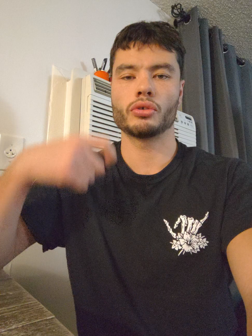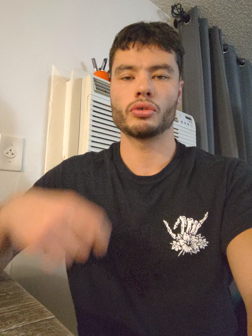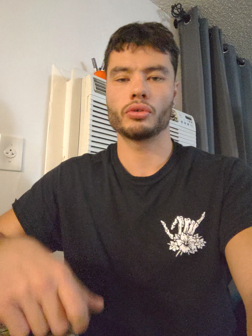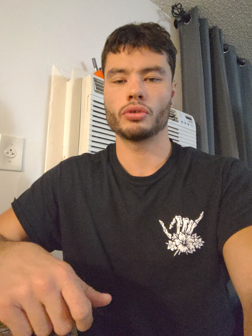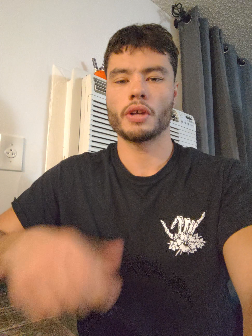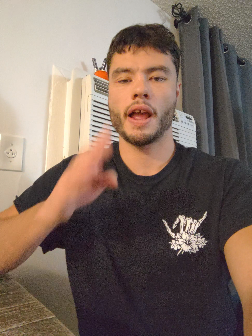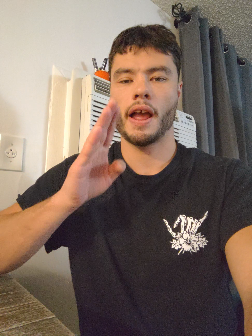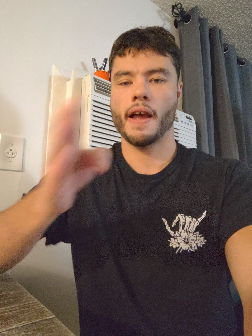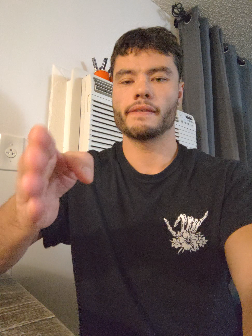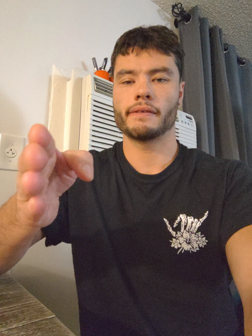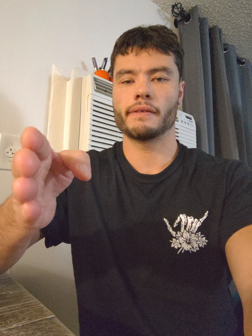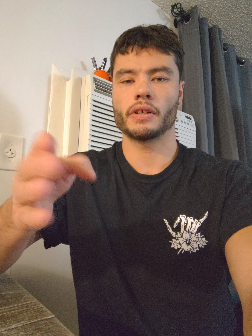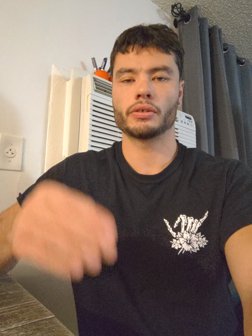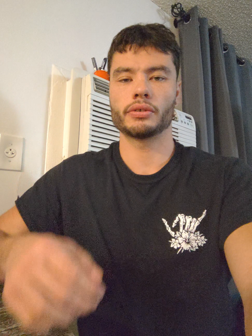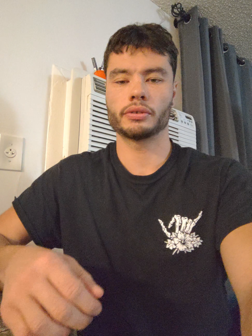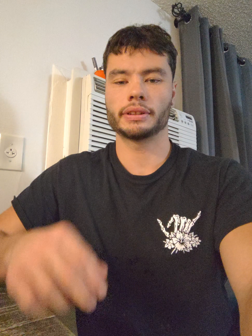after